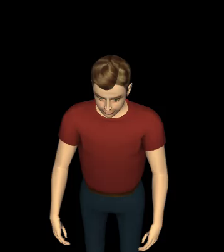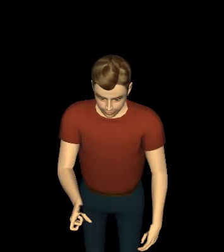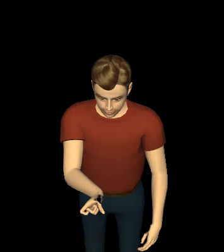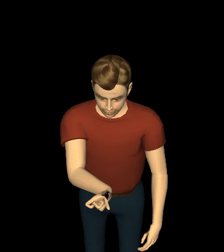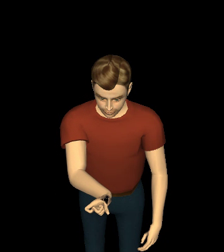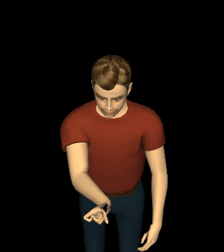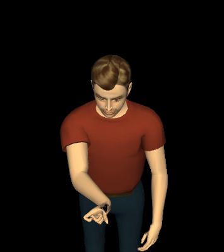كلمة